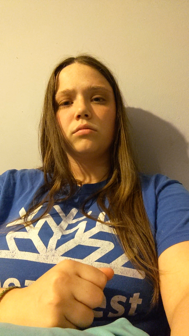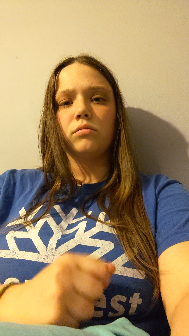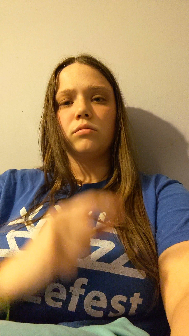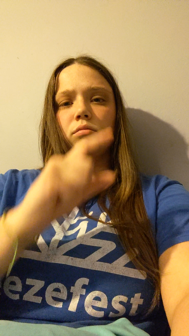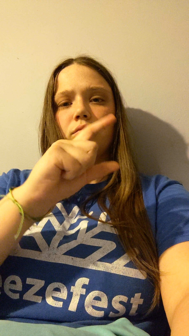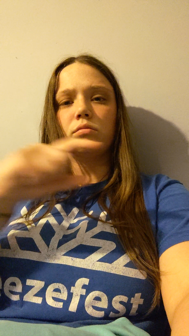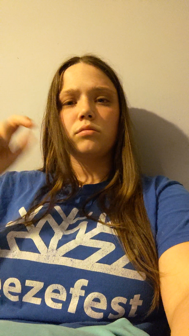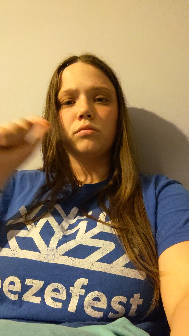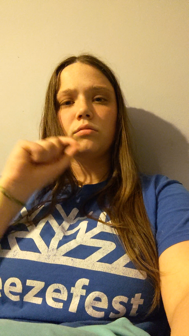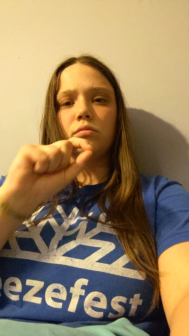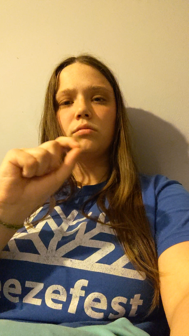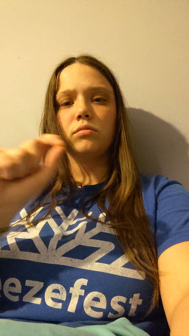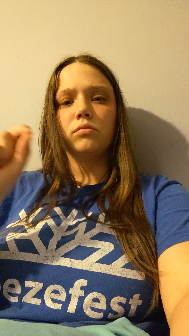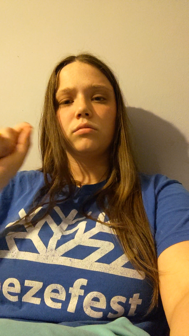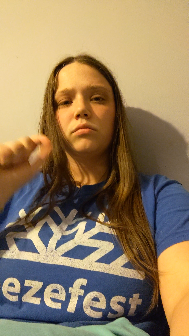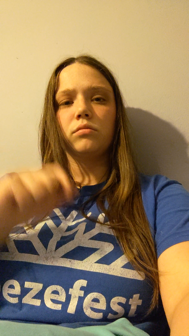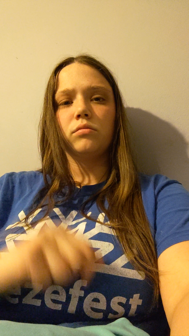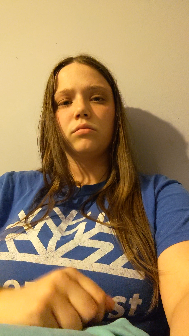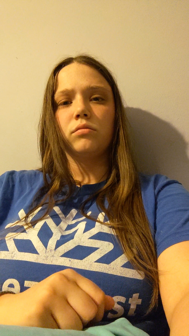peas